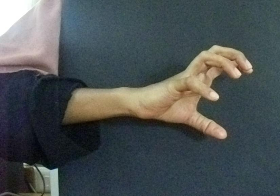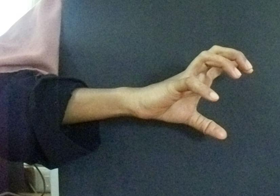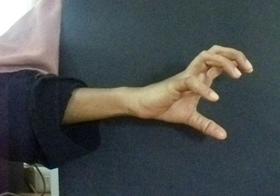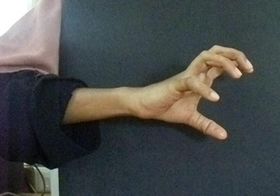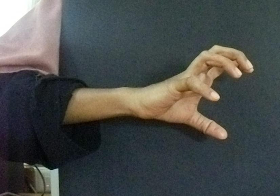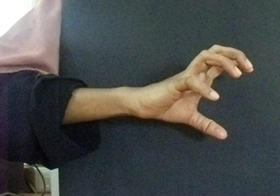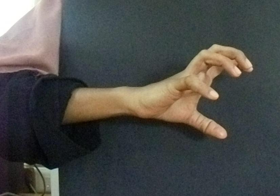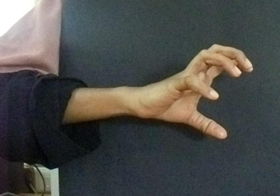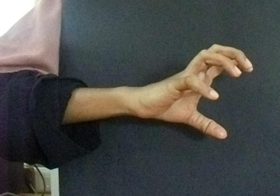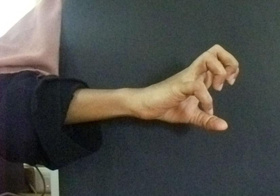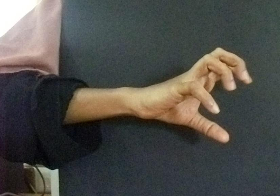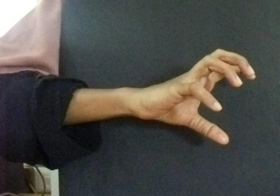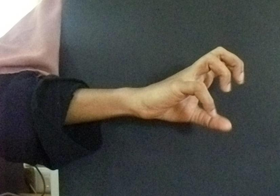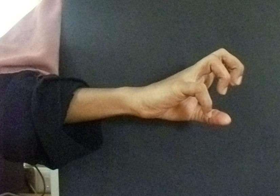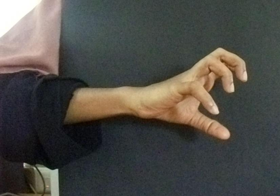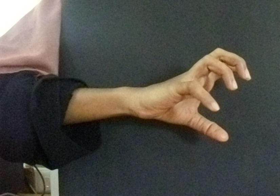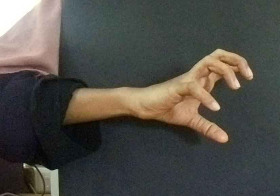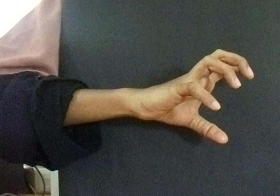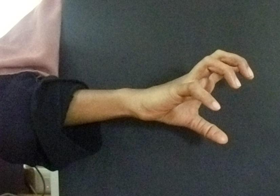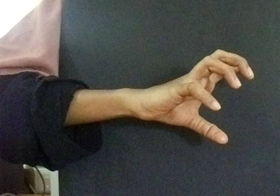pain